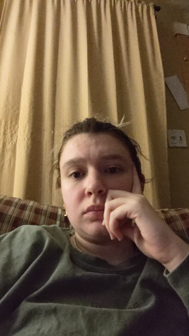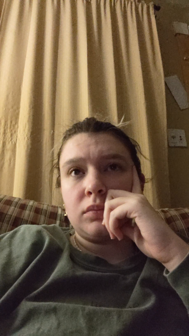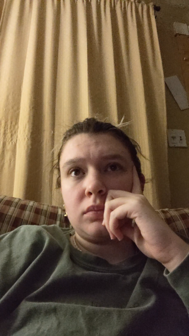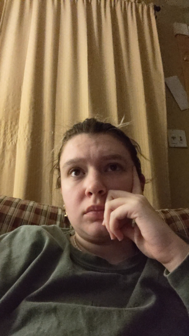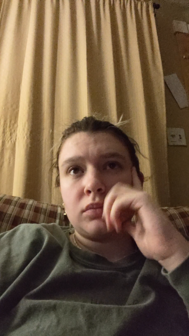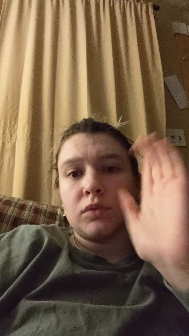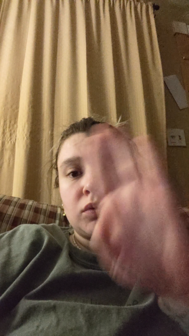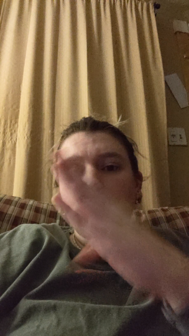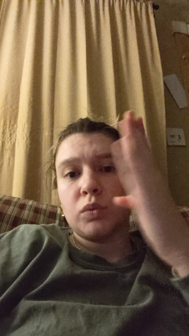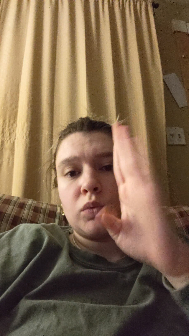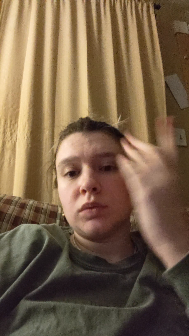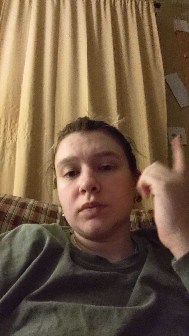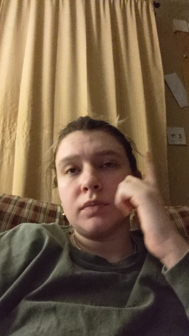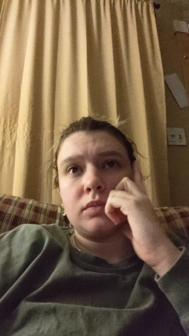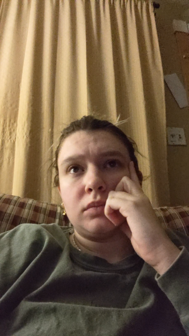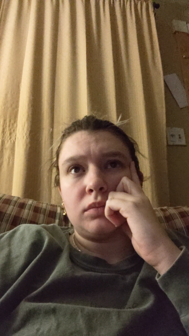door